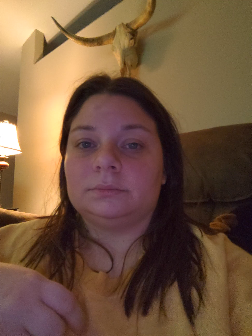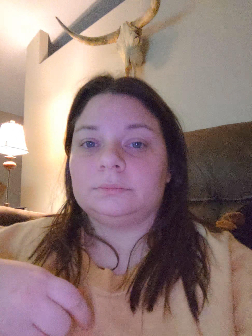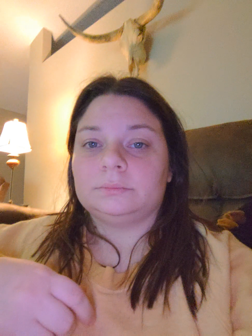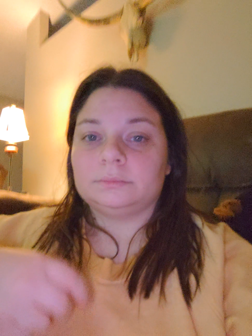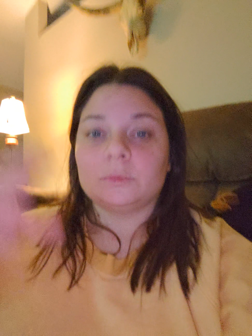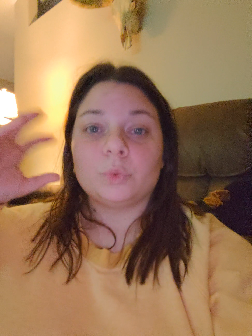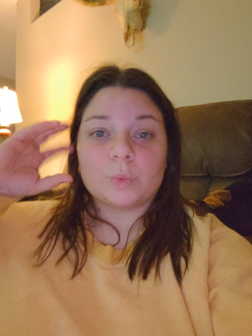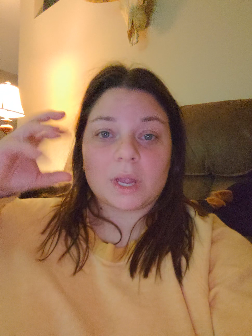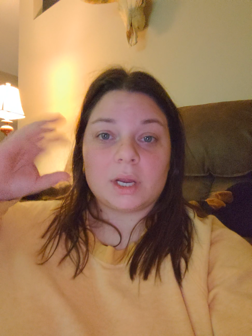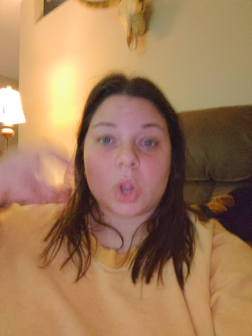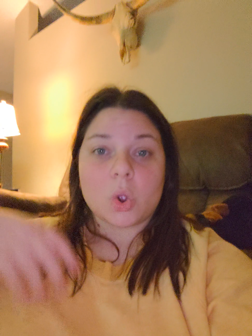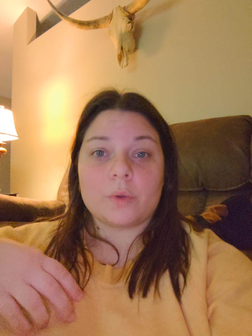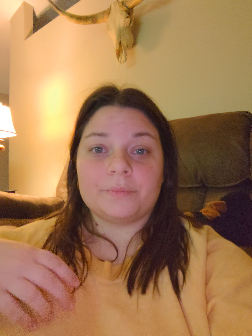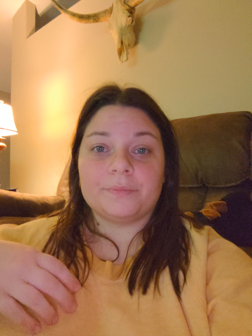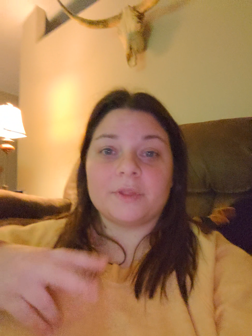radio